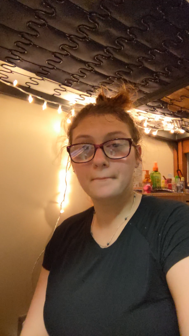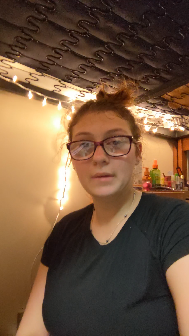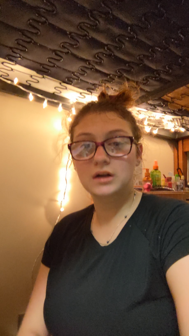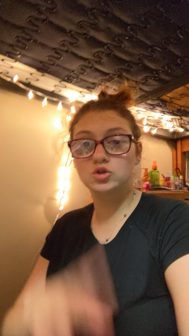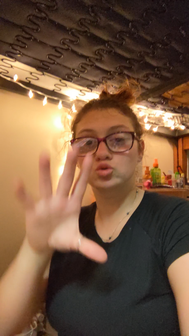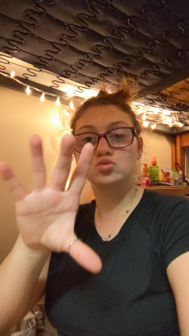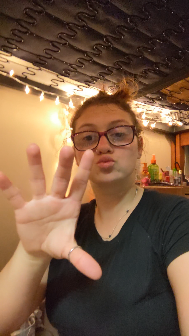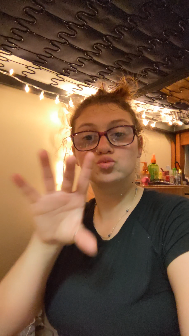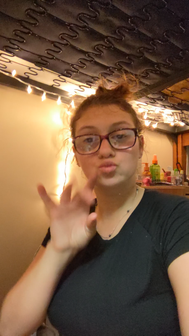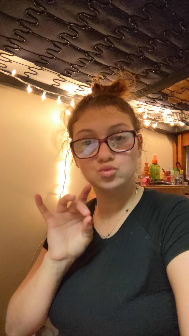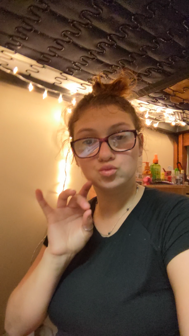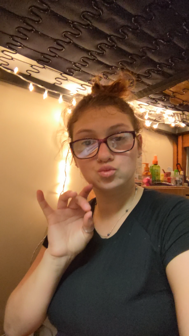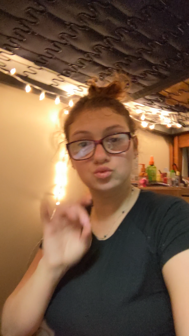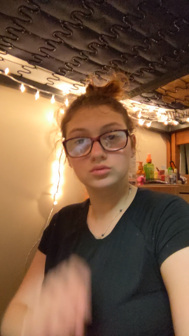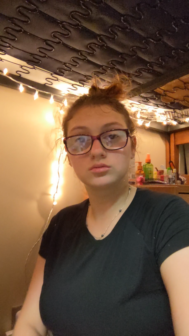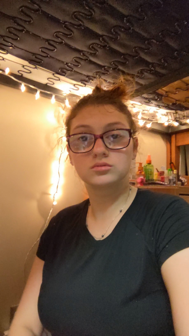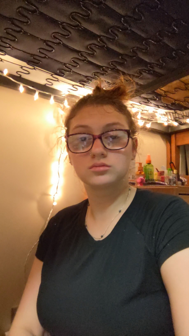choose